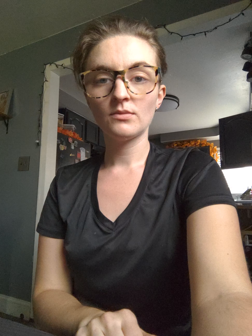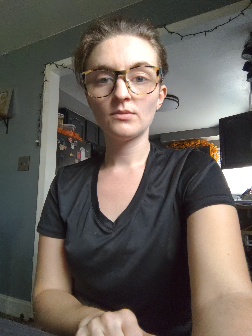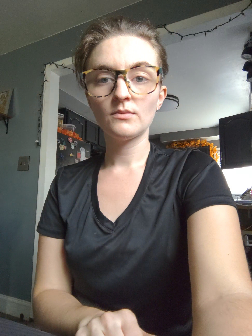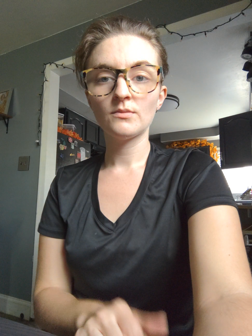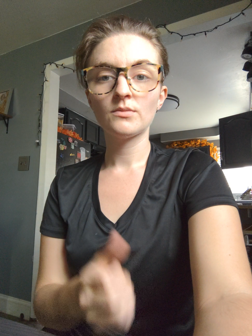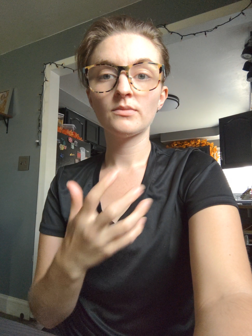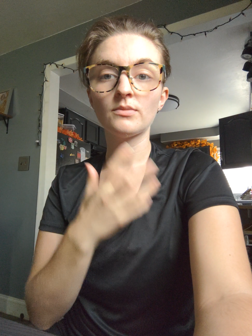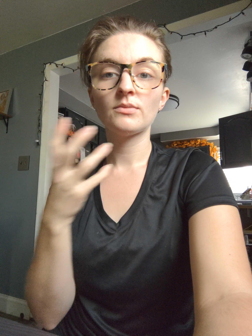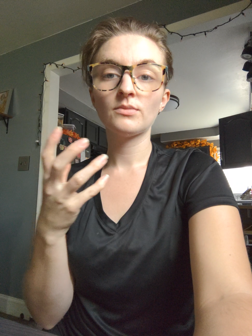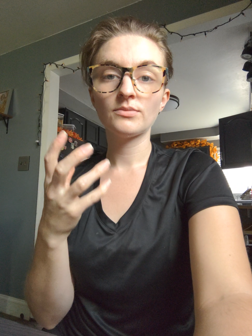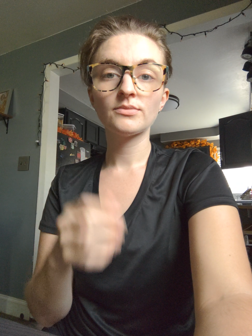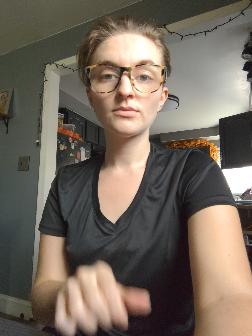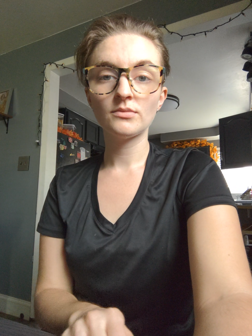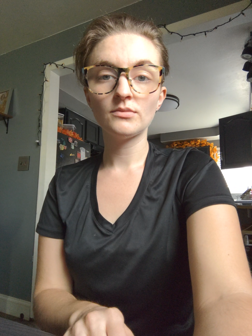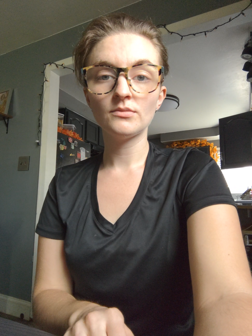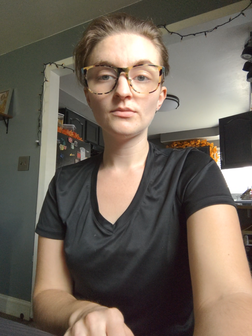a lot